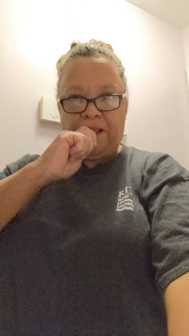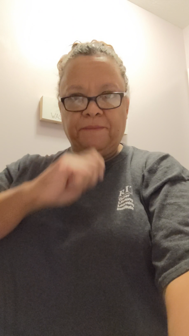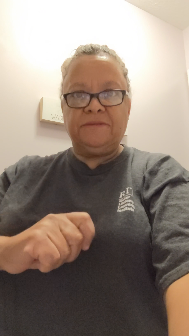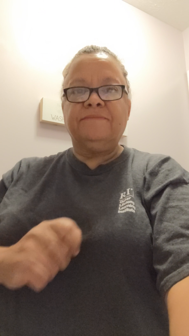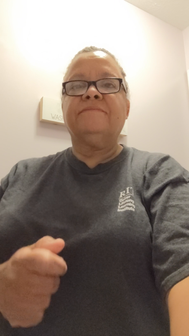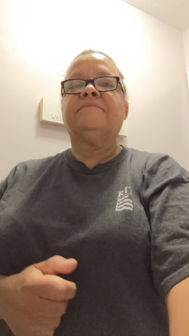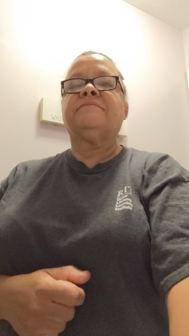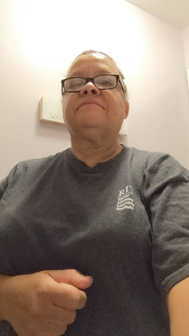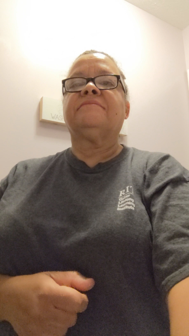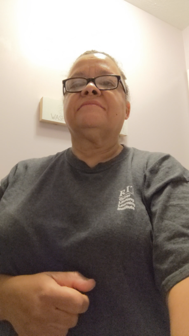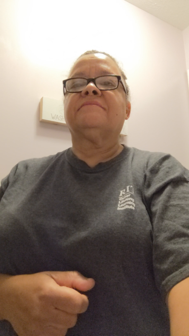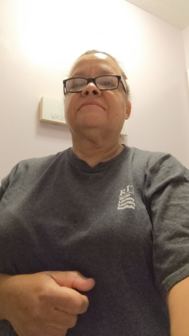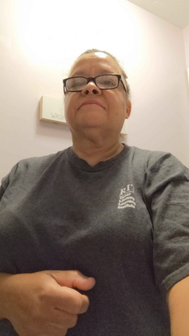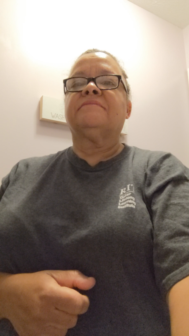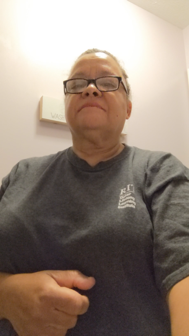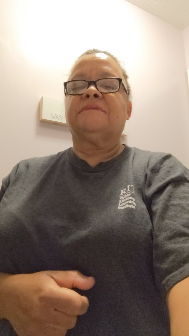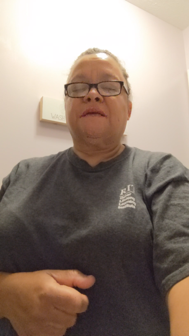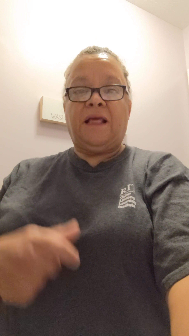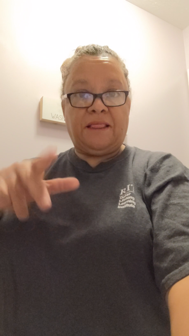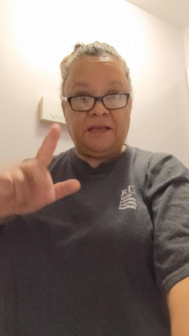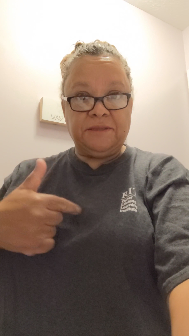let me